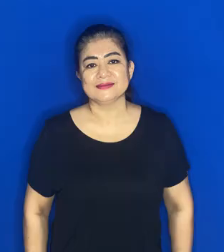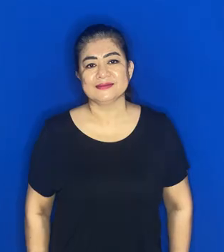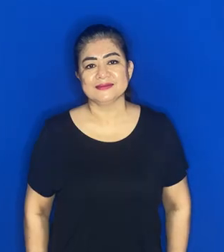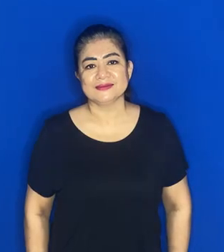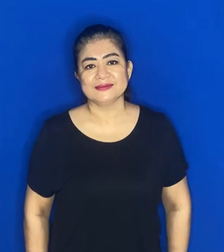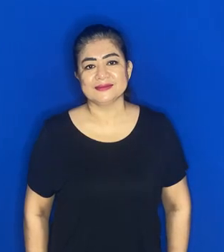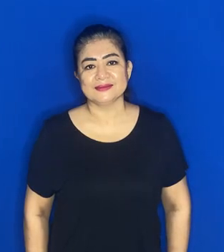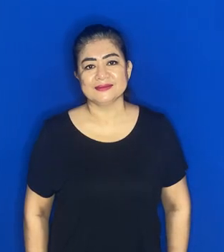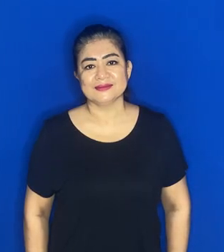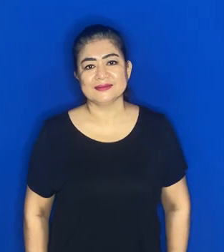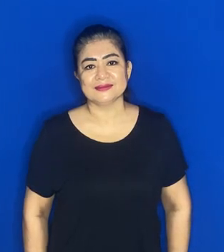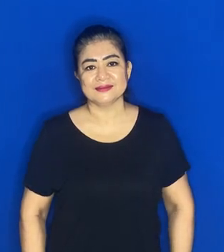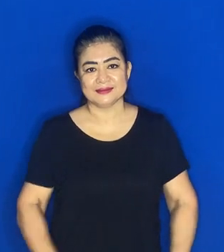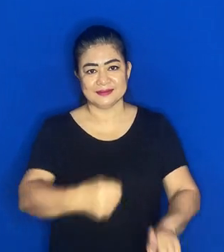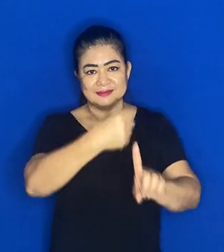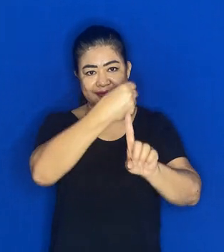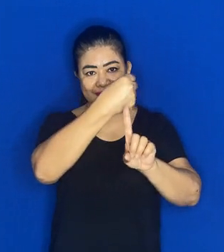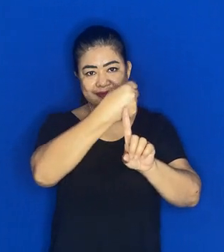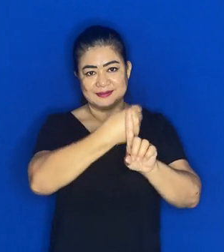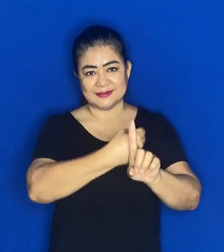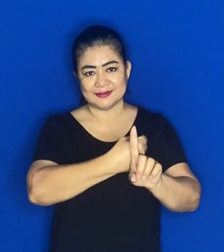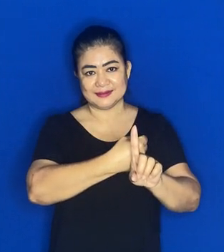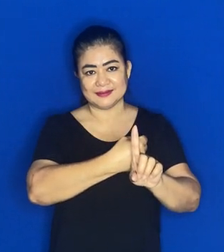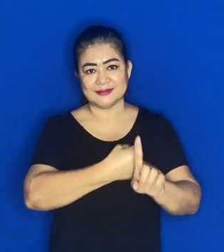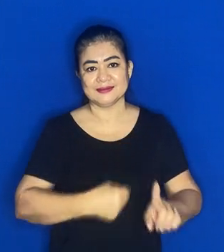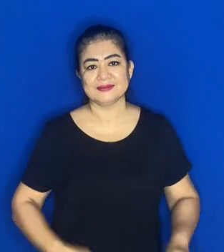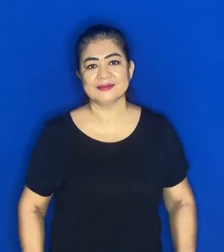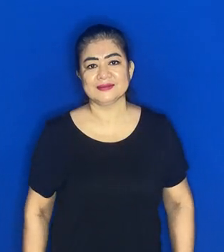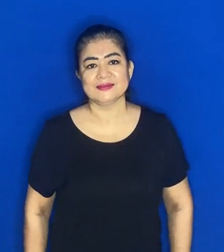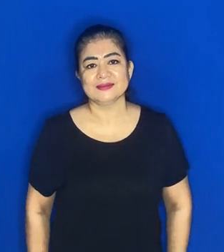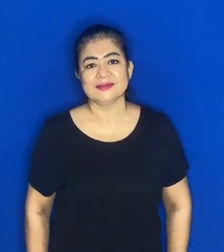september